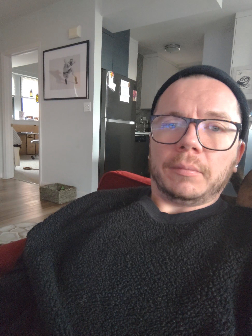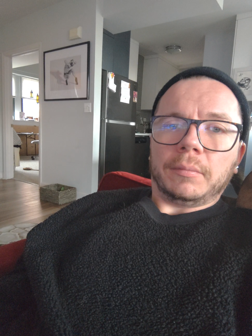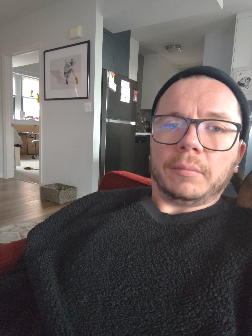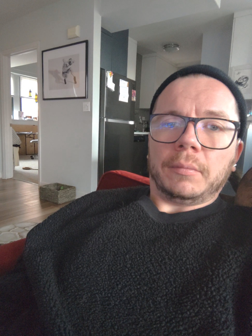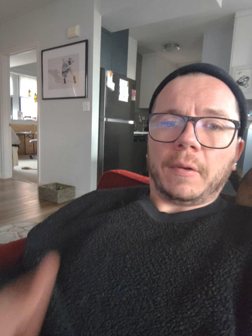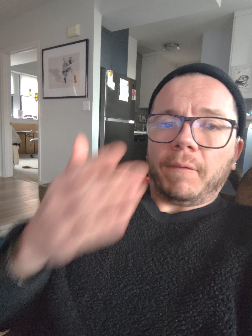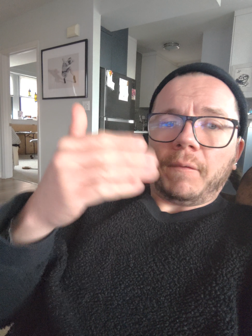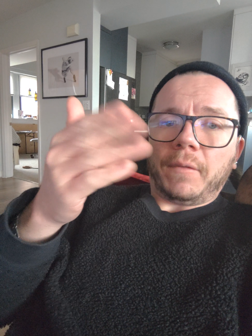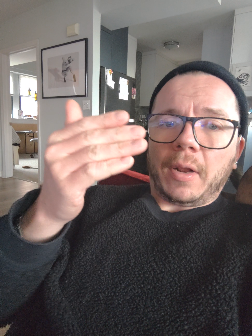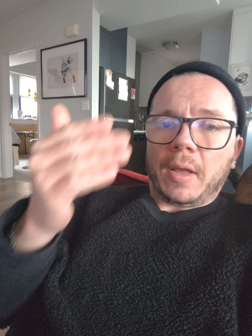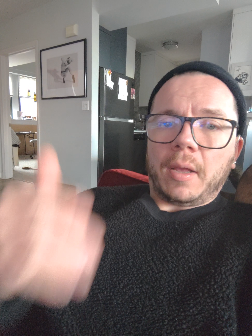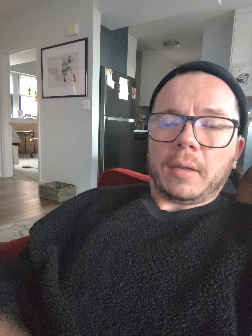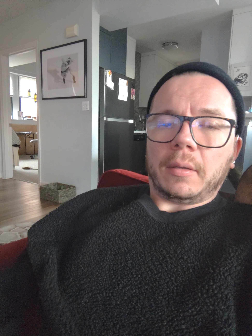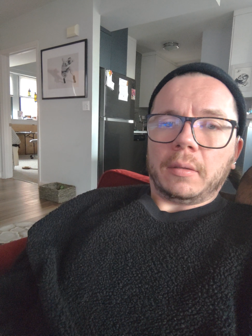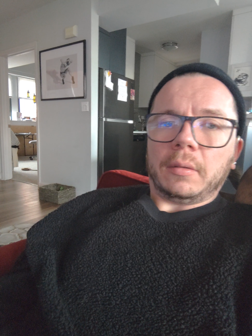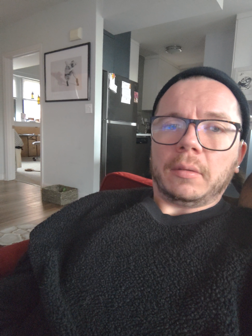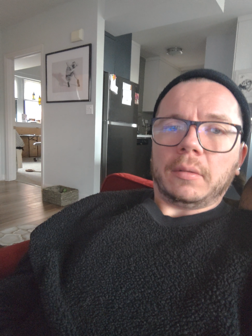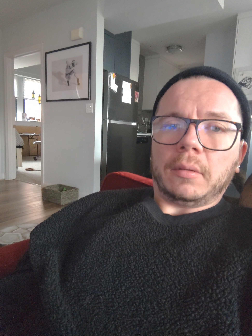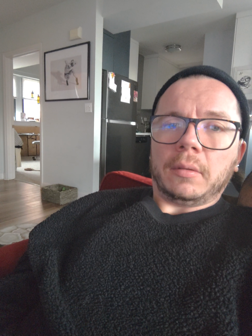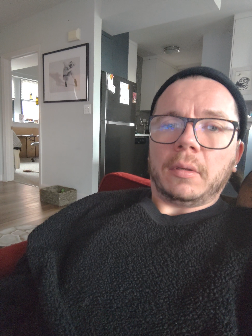flag